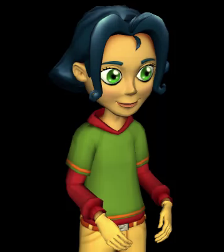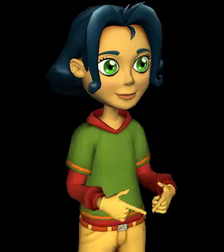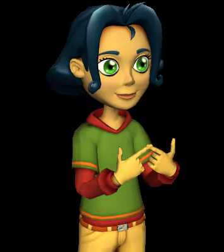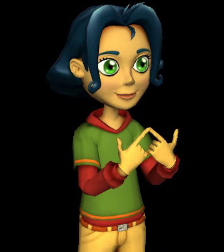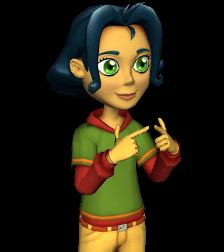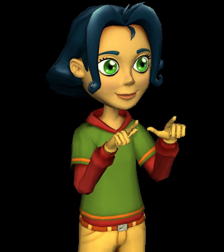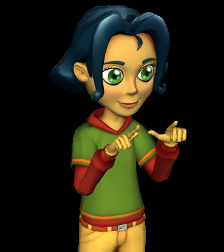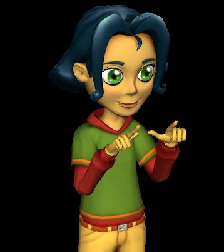حر